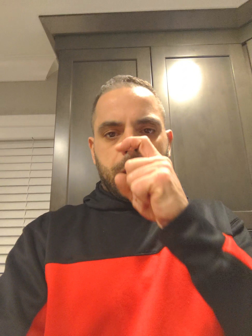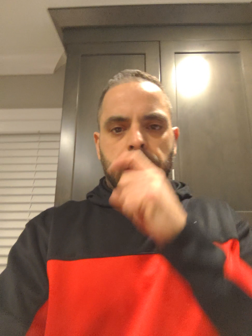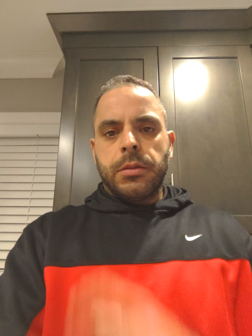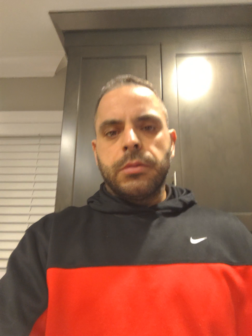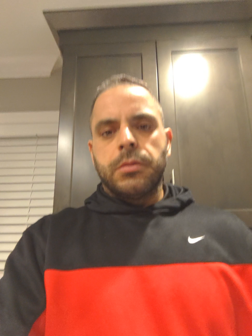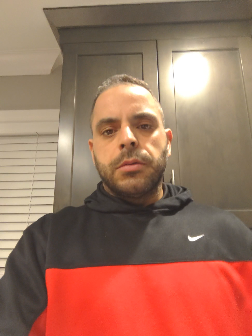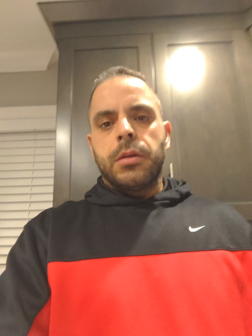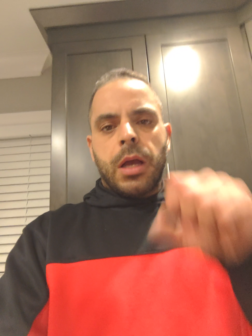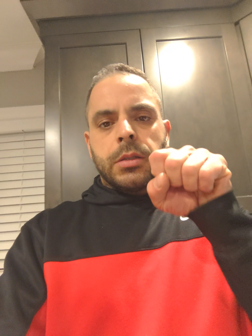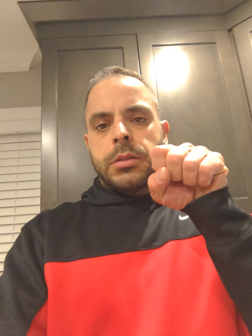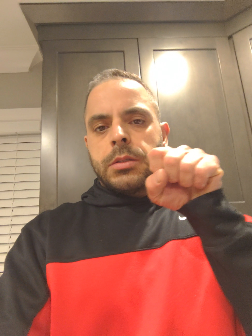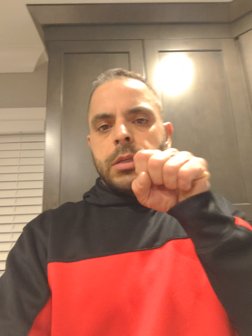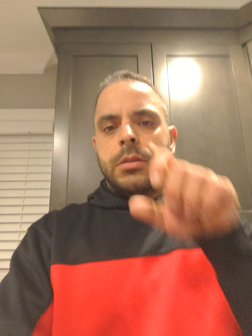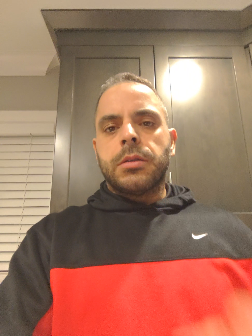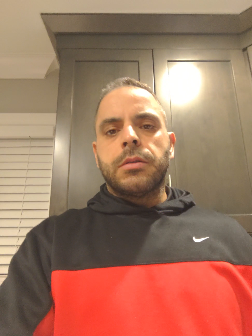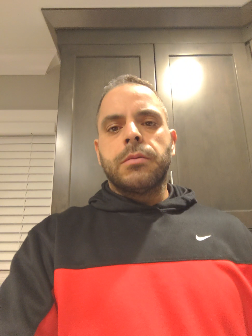carrot